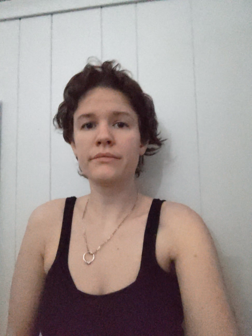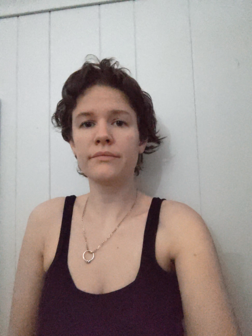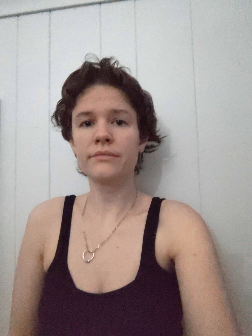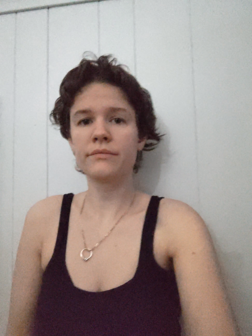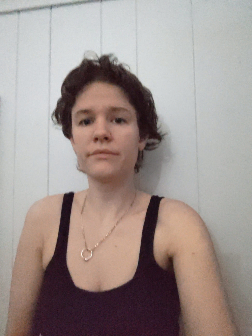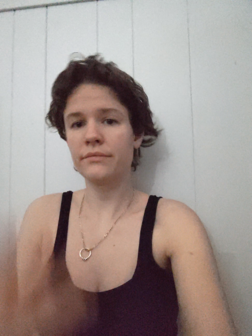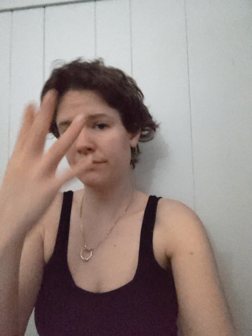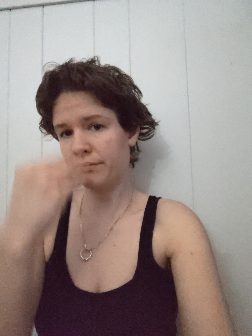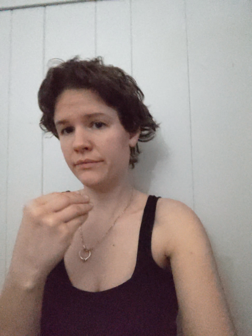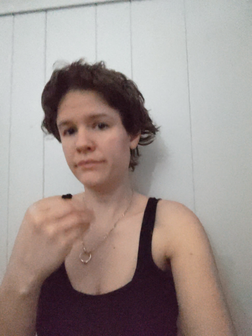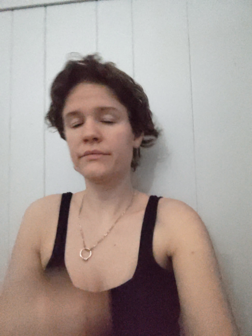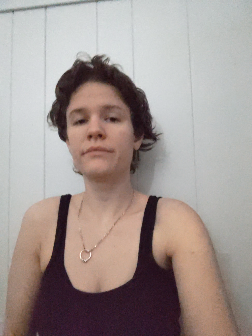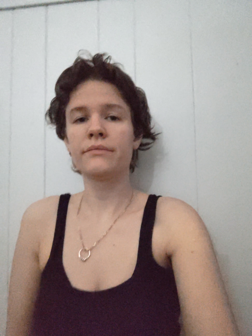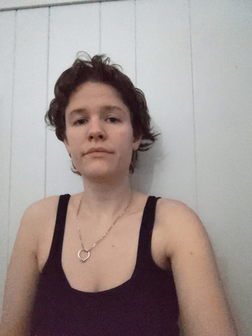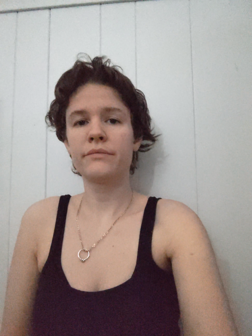nap